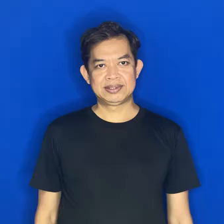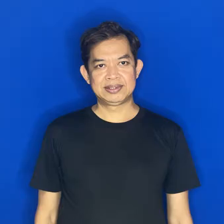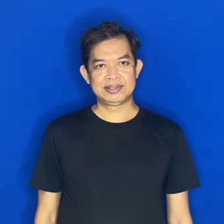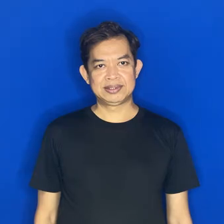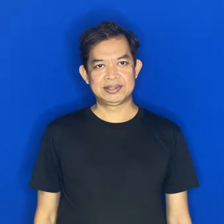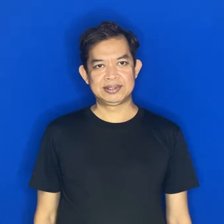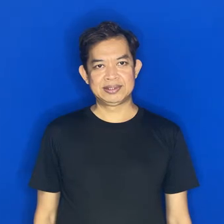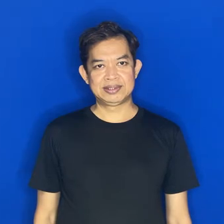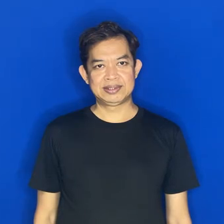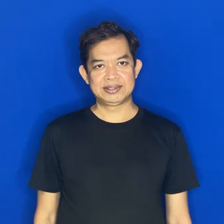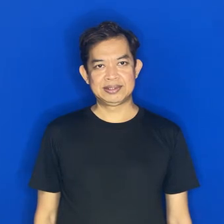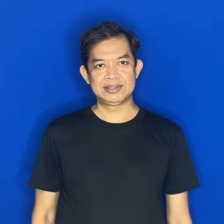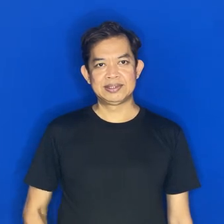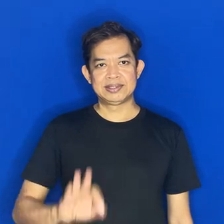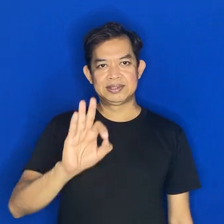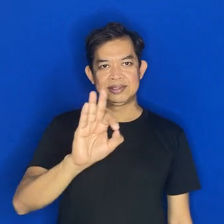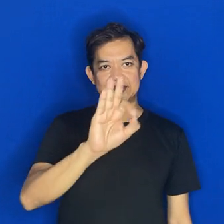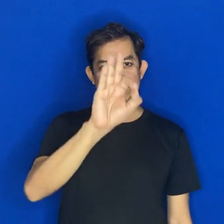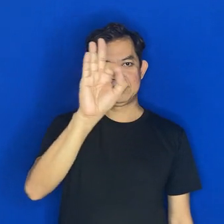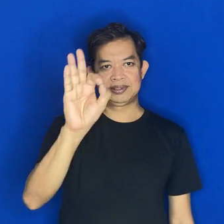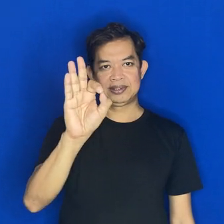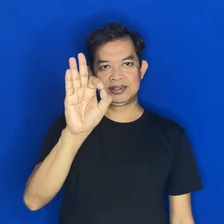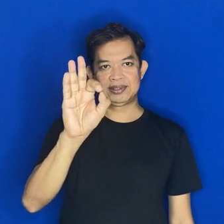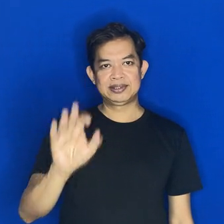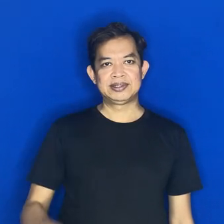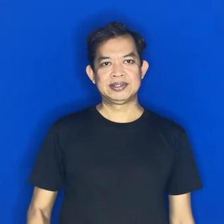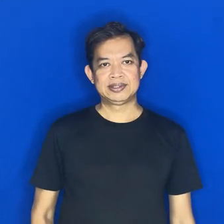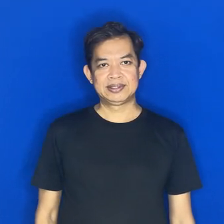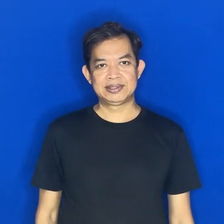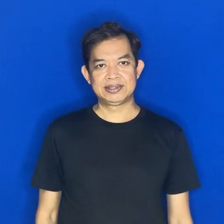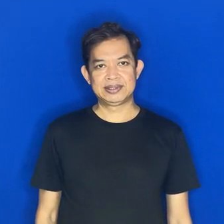friday